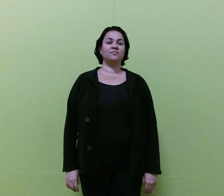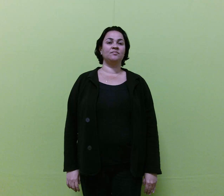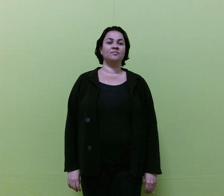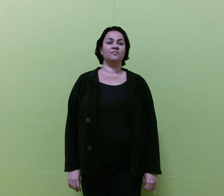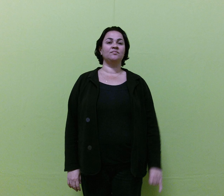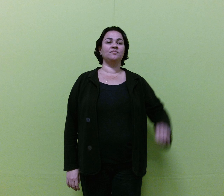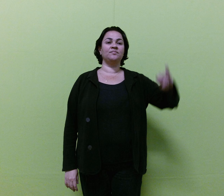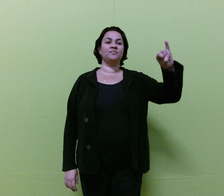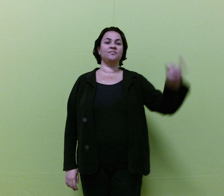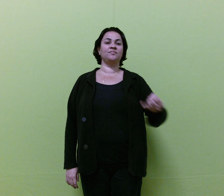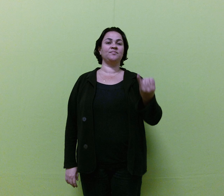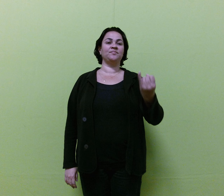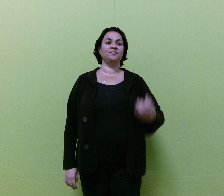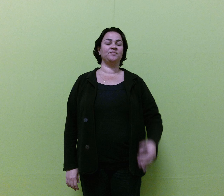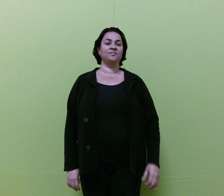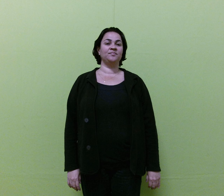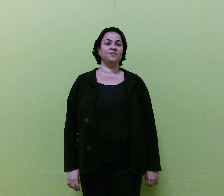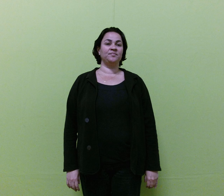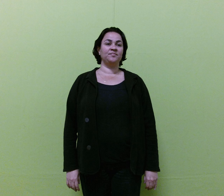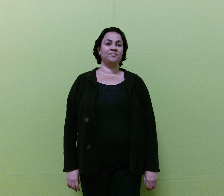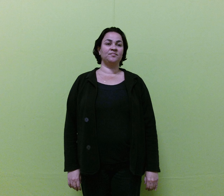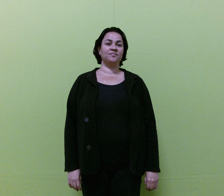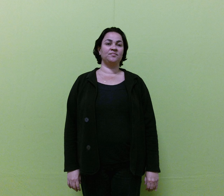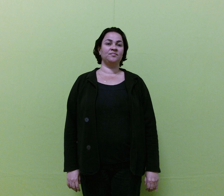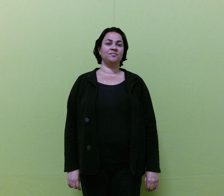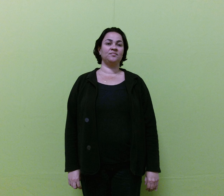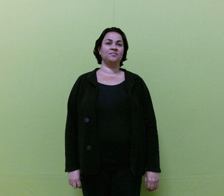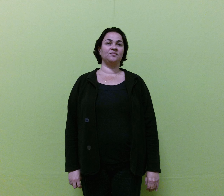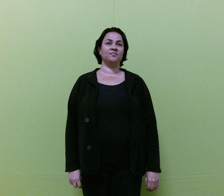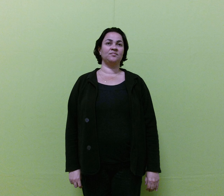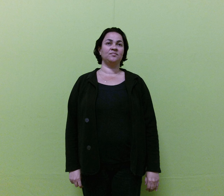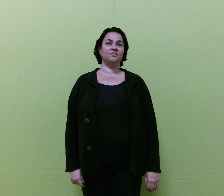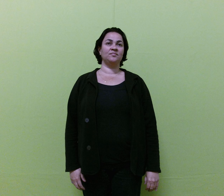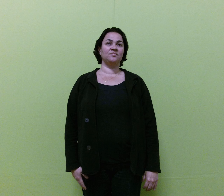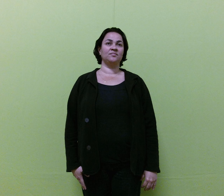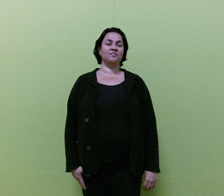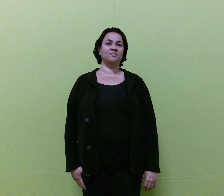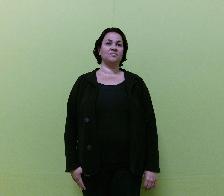aproveitar